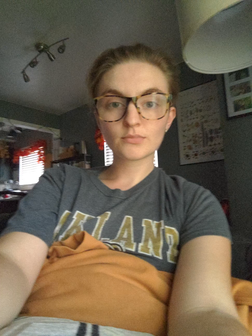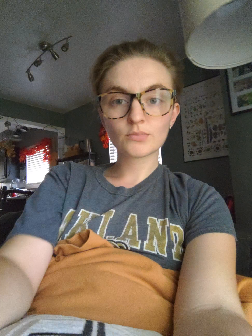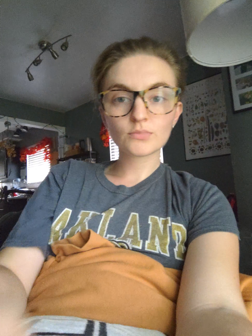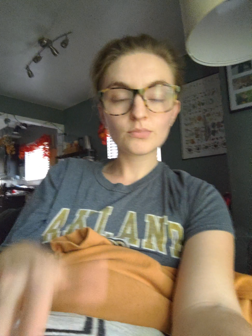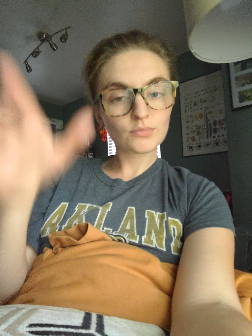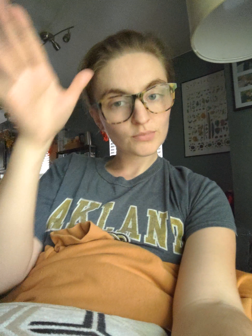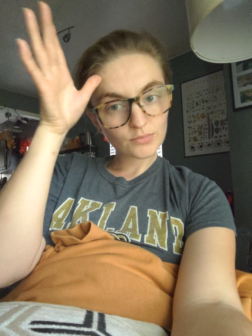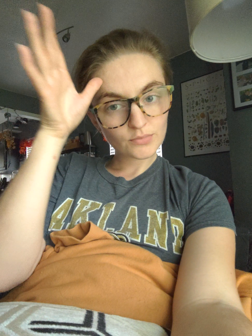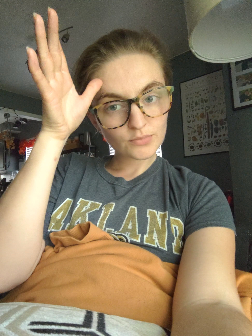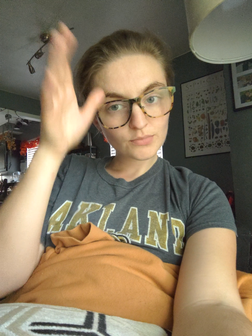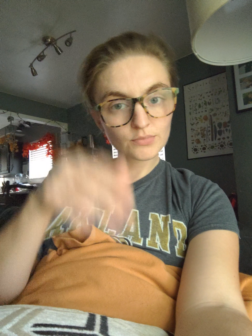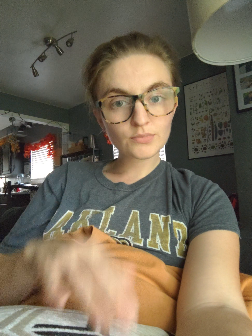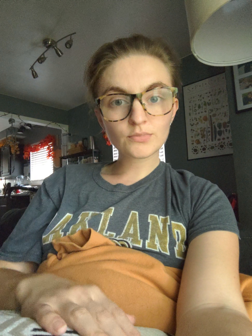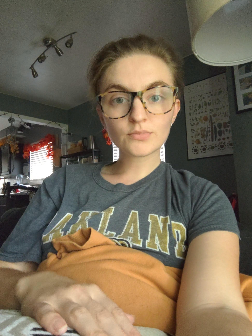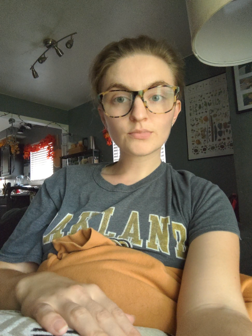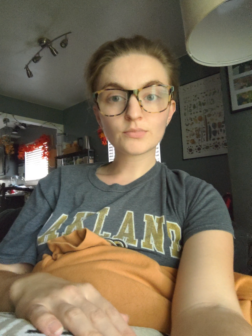daddy